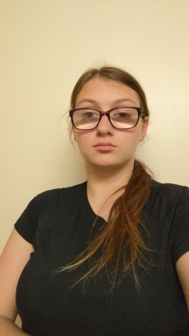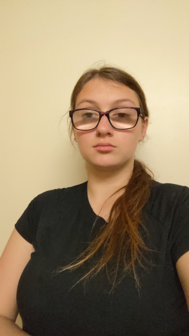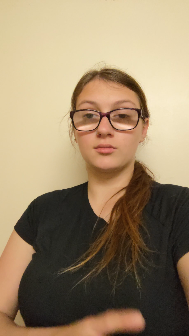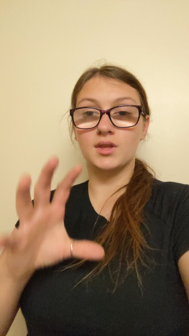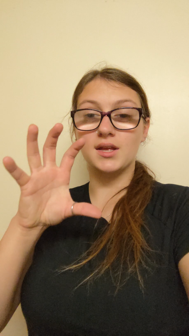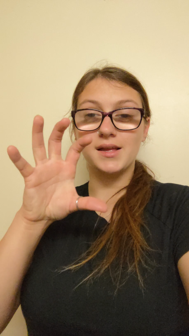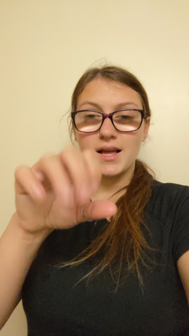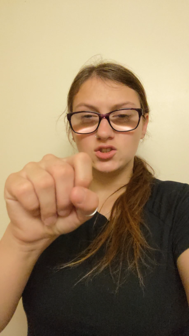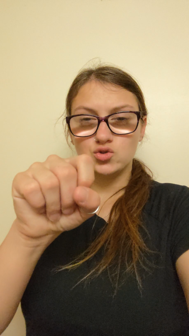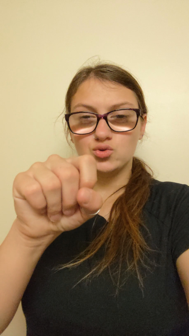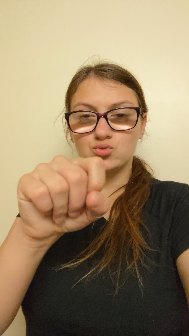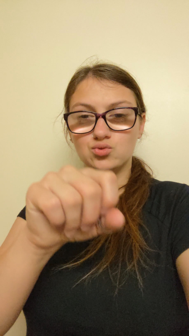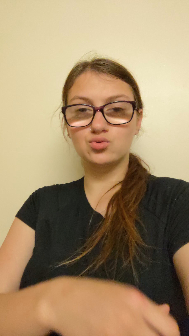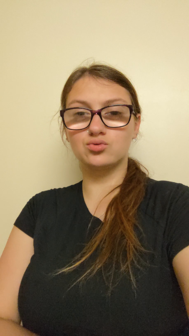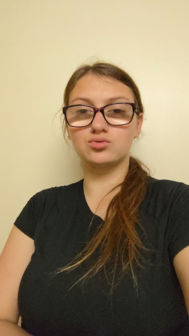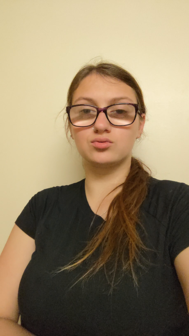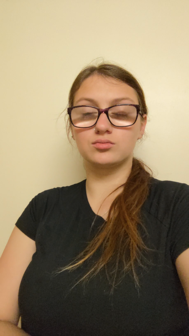catch